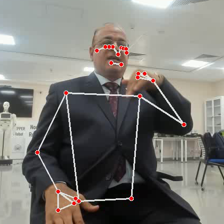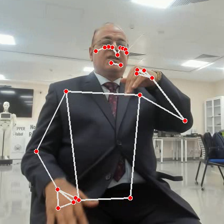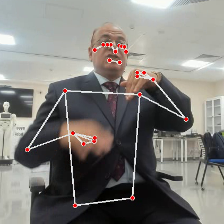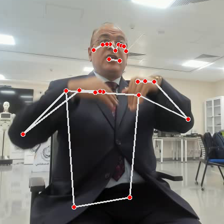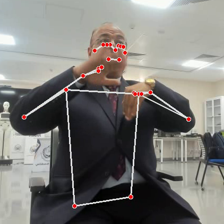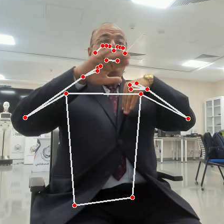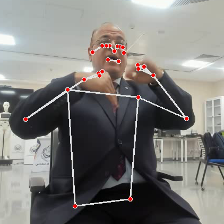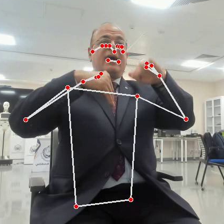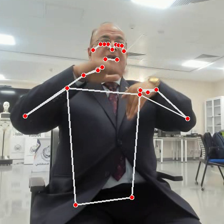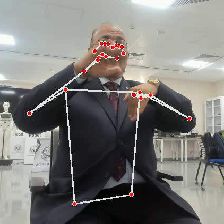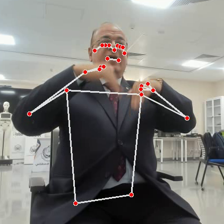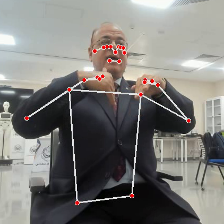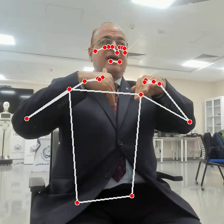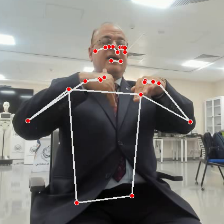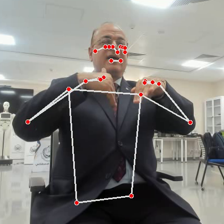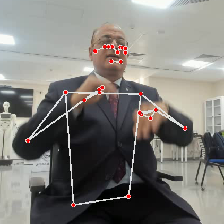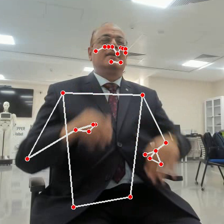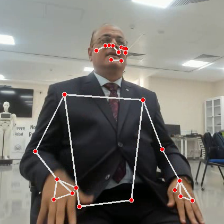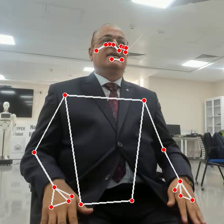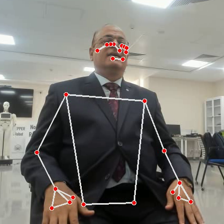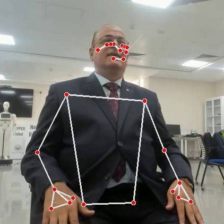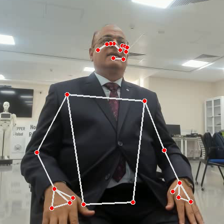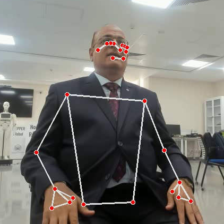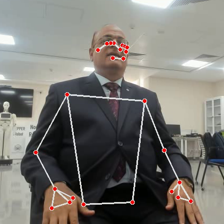shar3